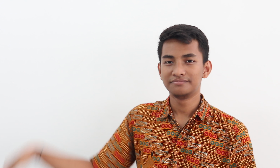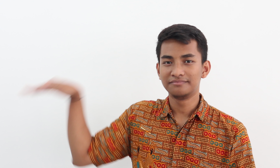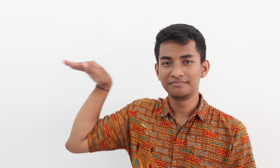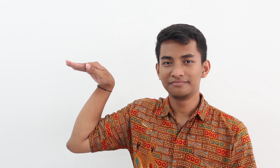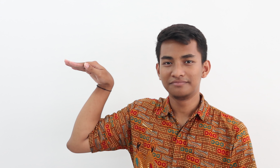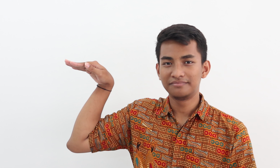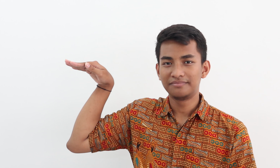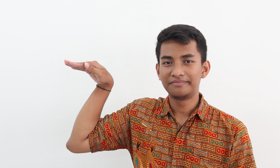Z